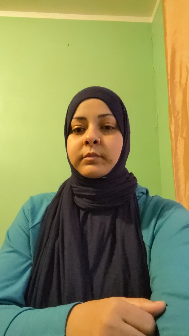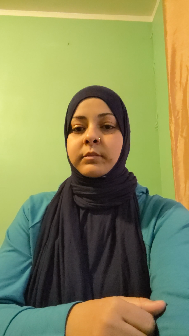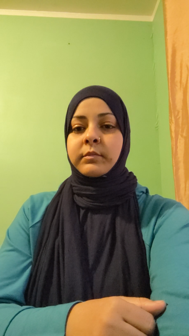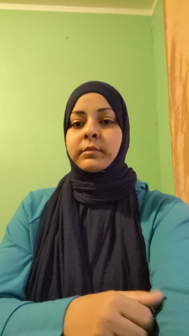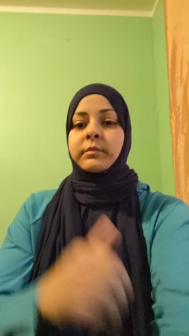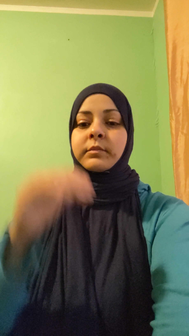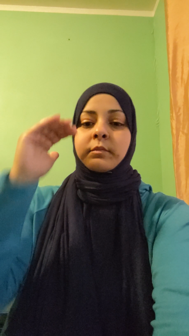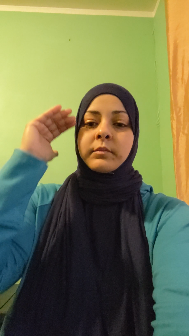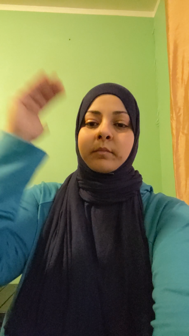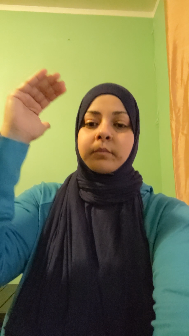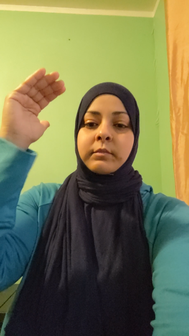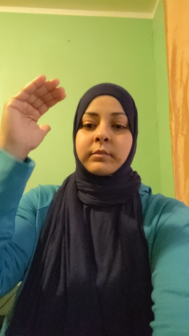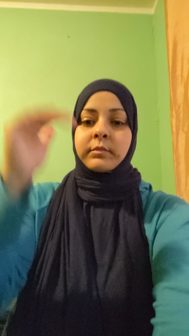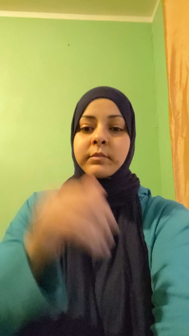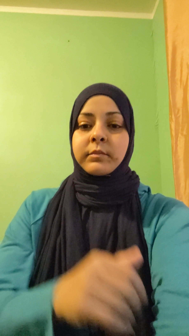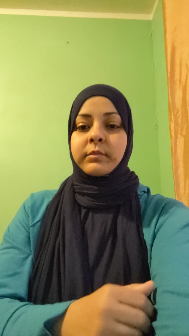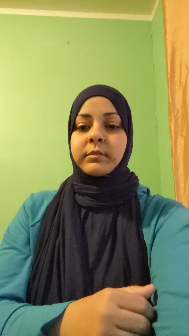big